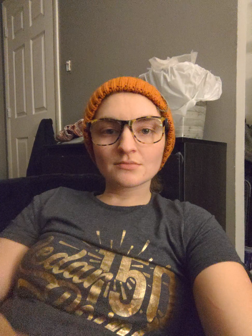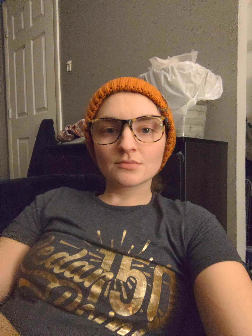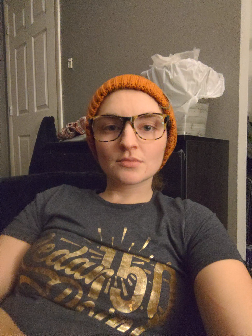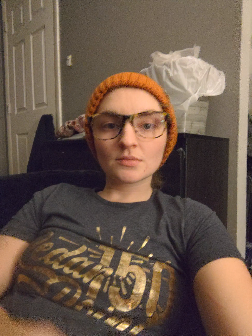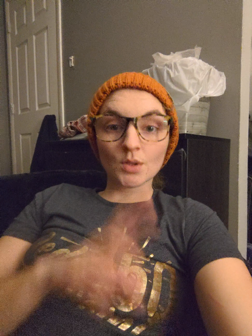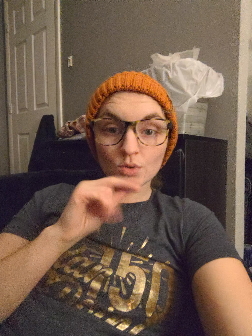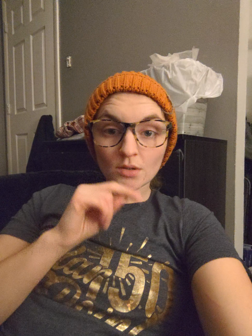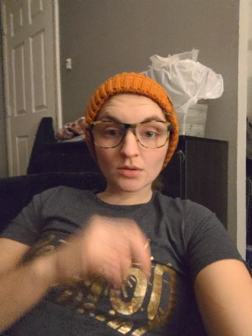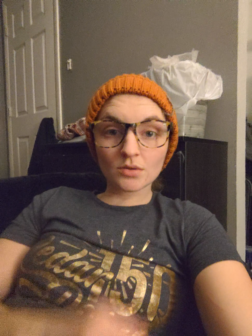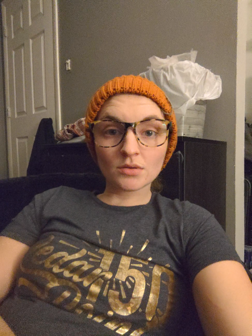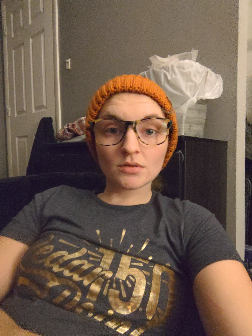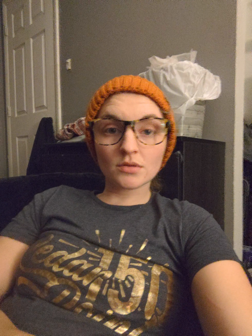duck